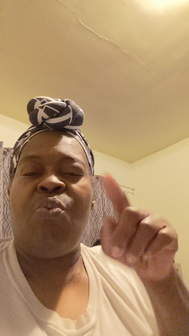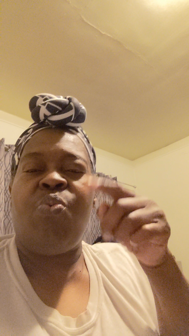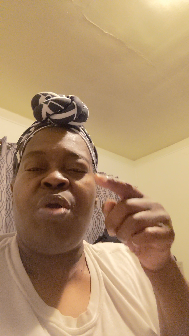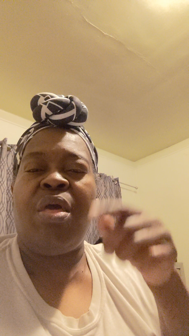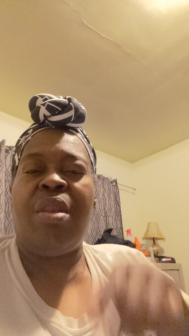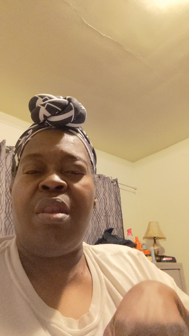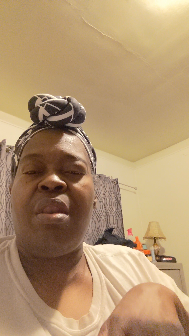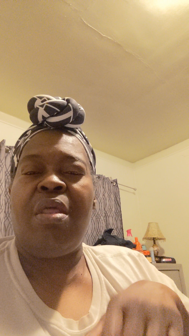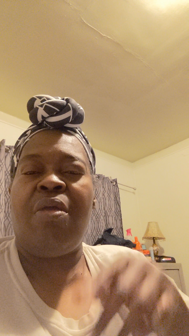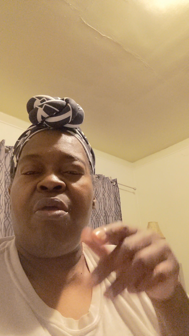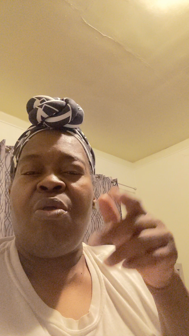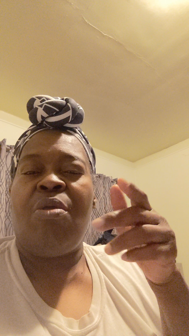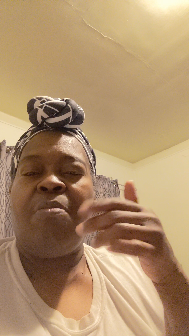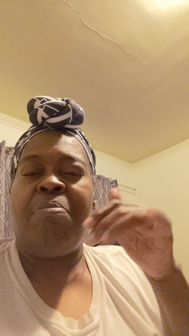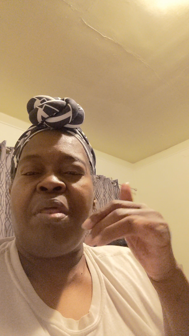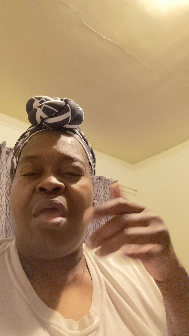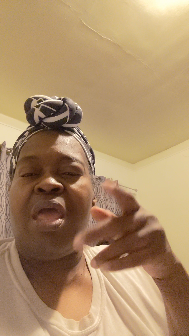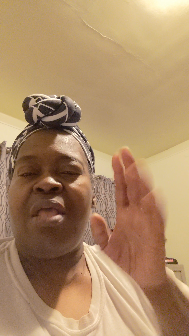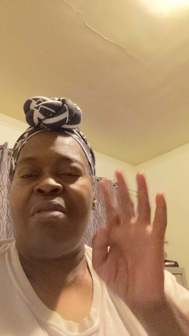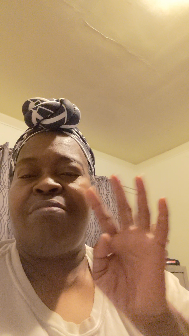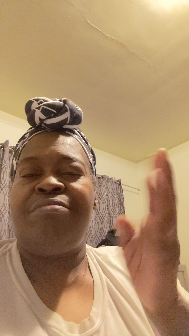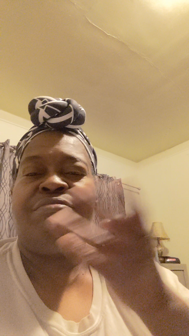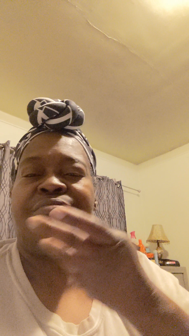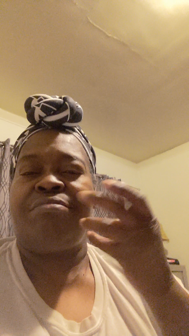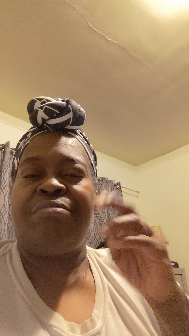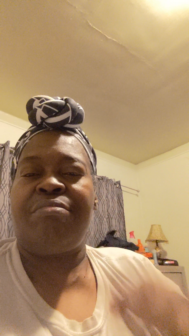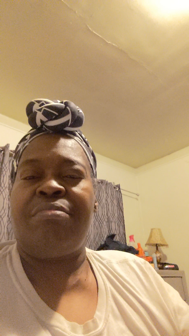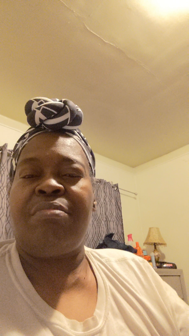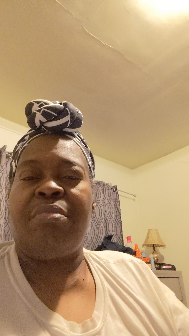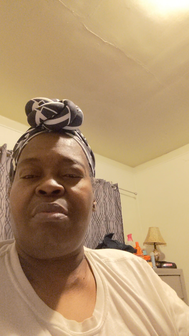playpen